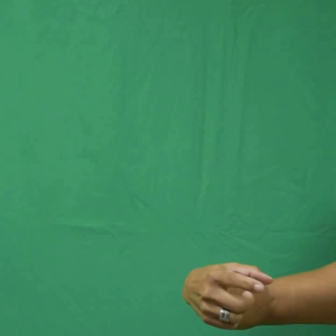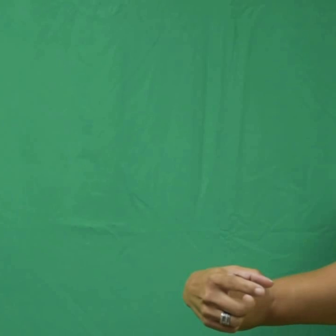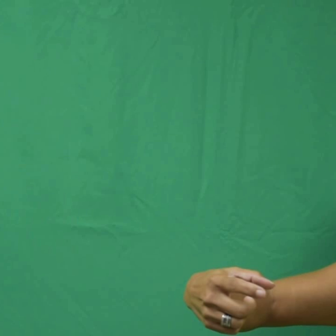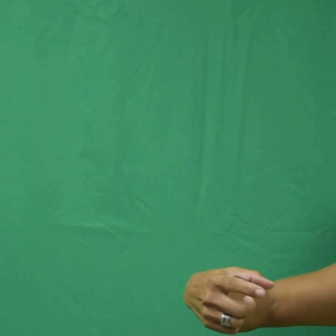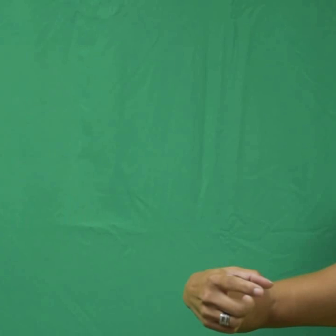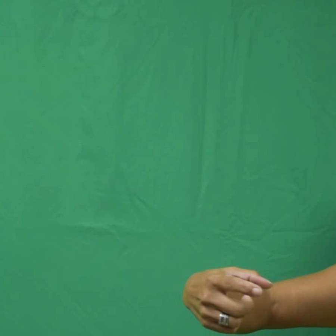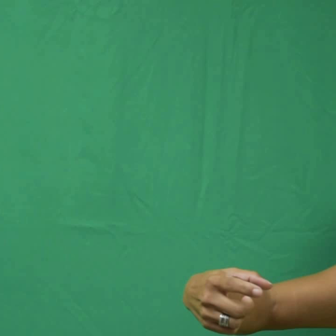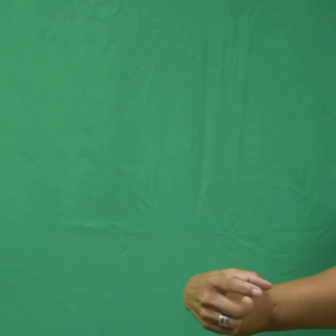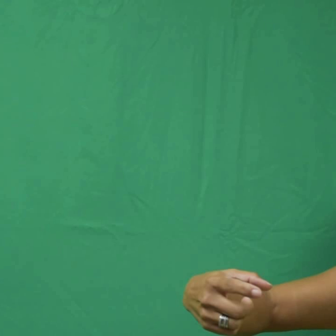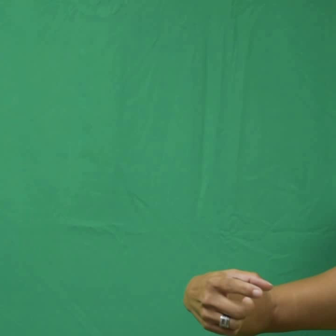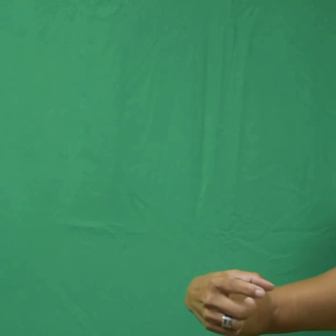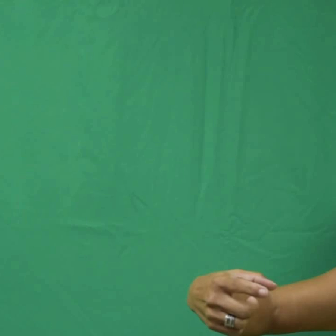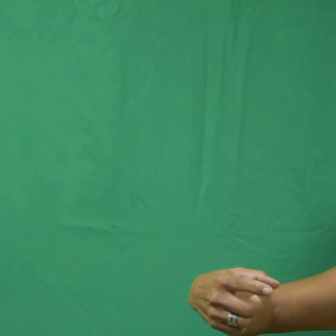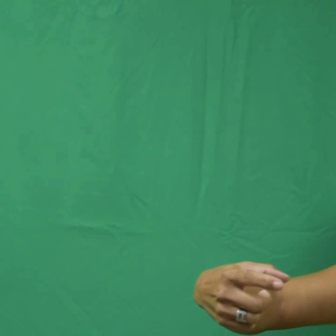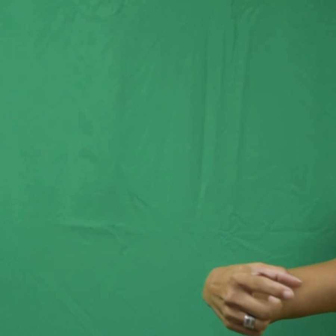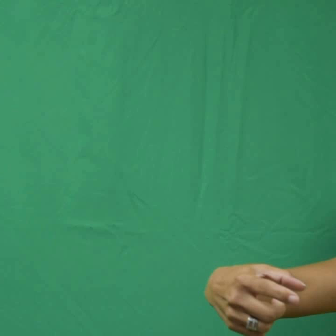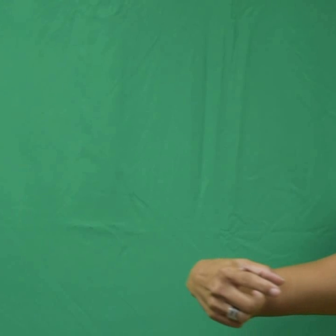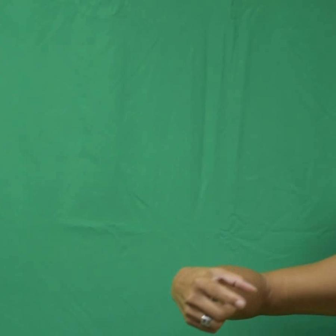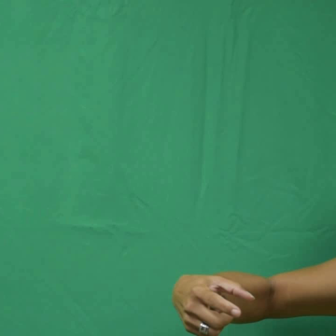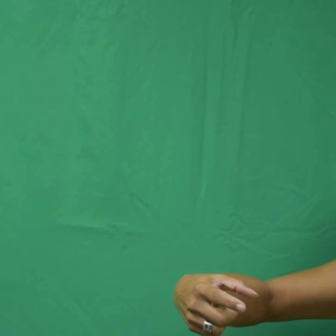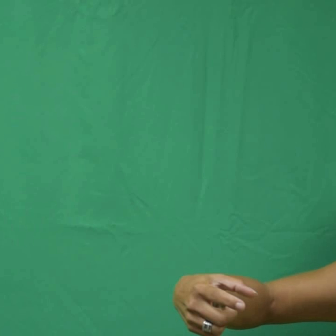X